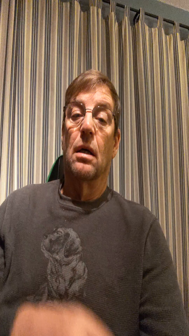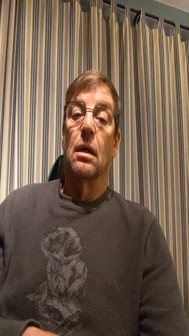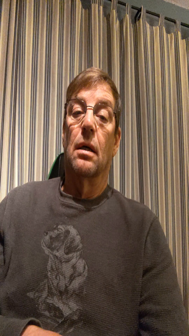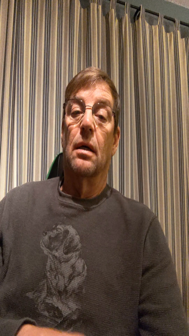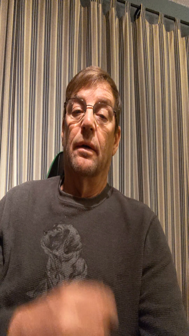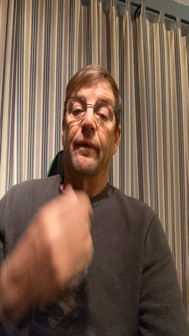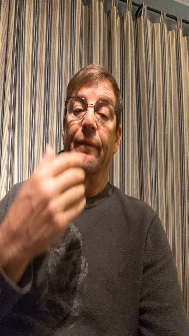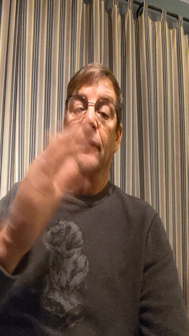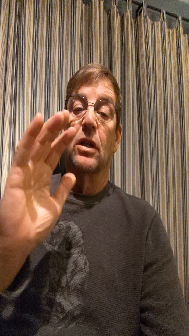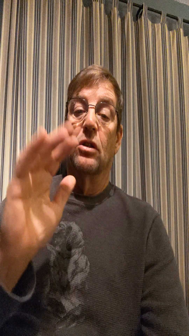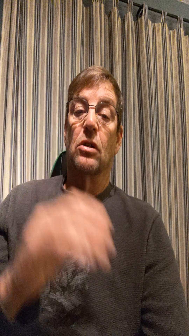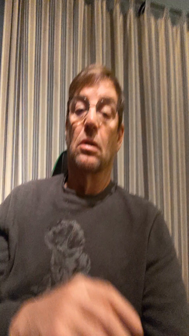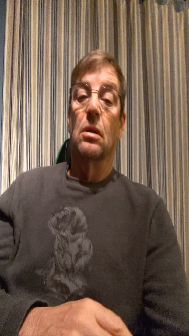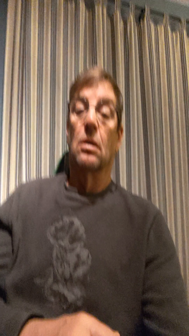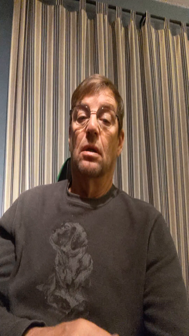finish